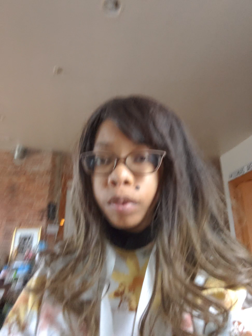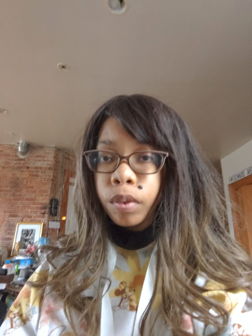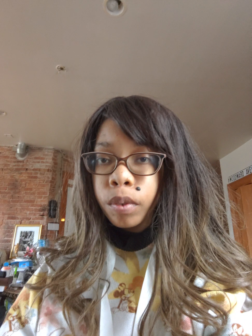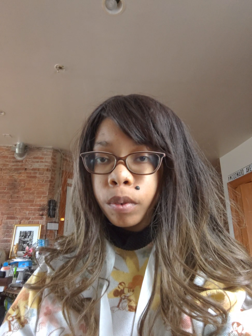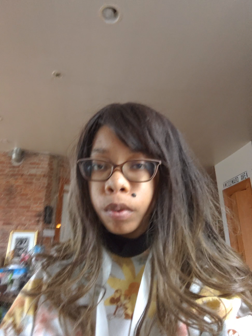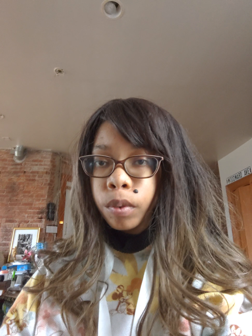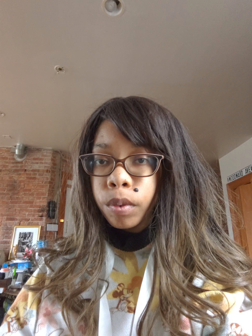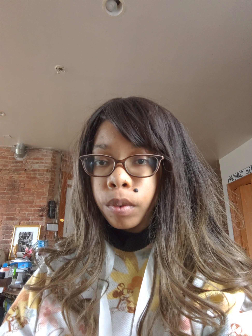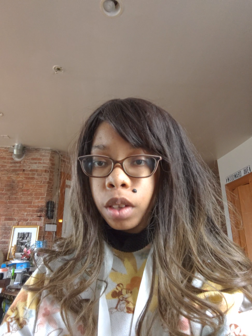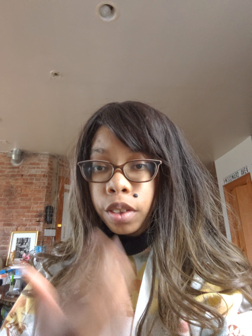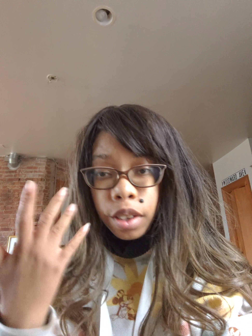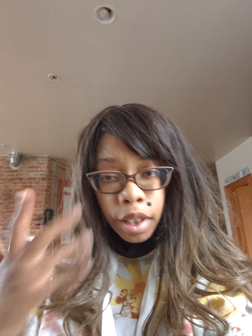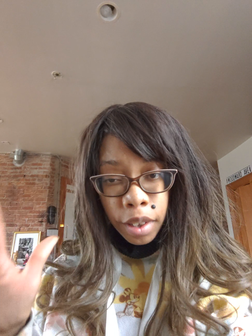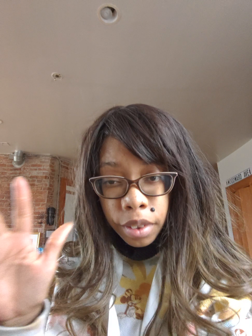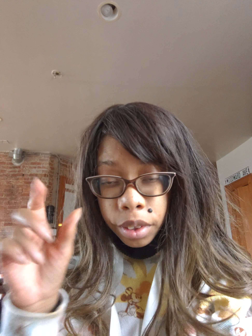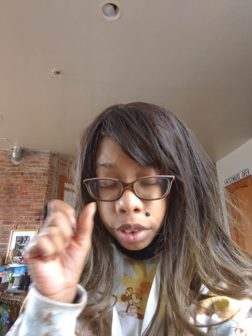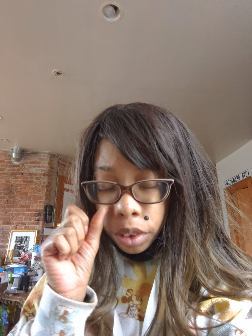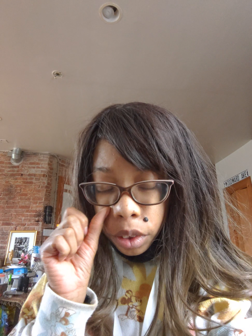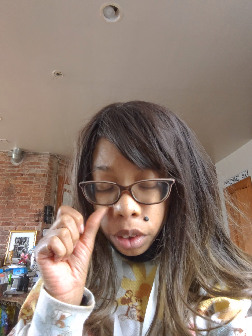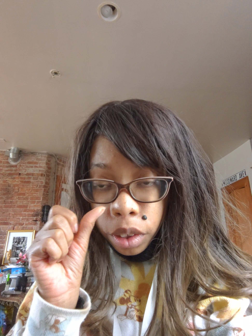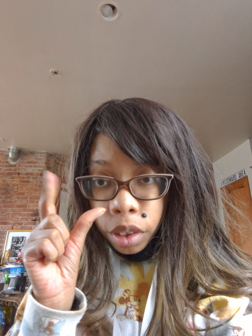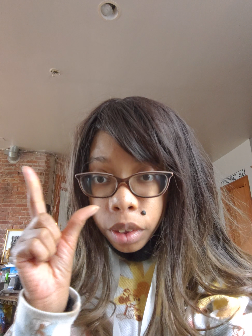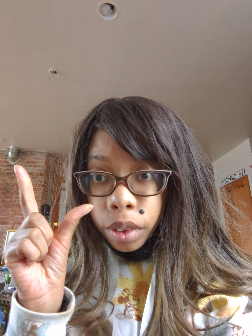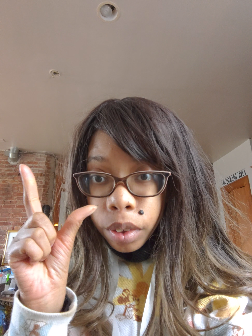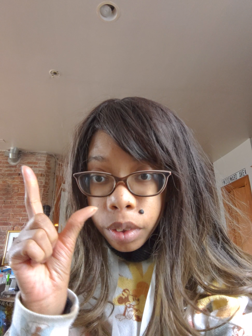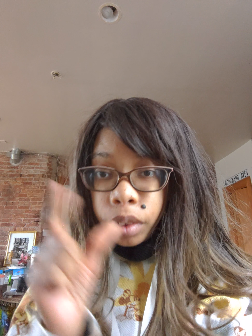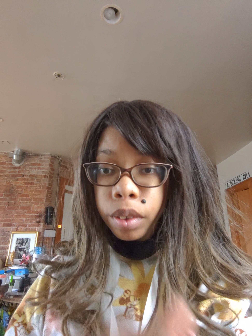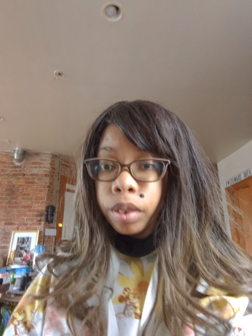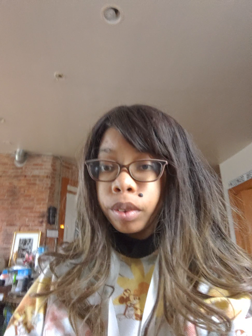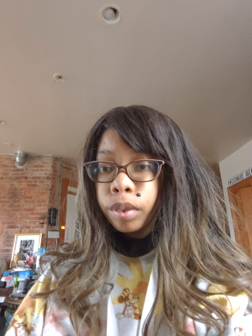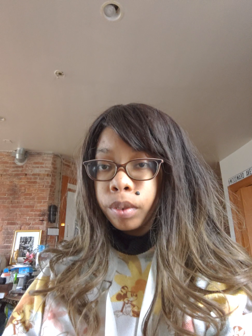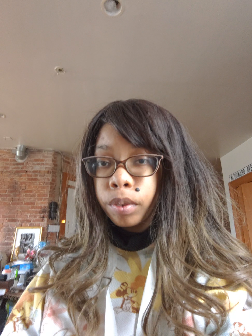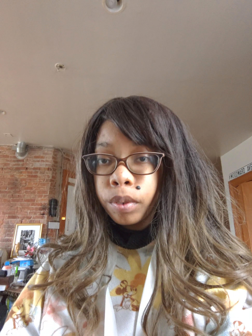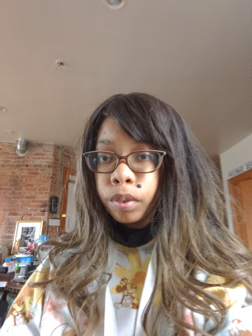awake